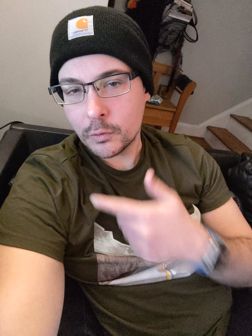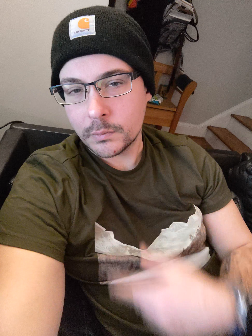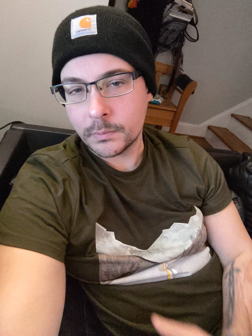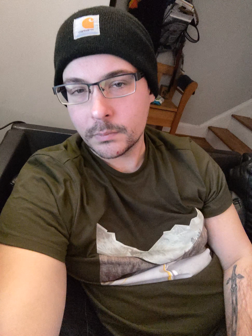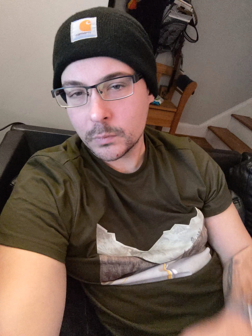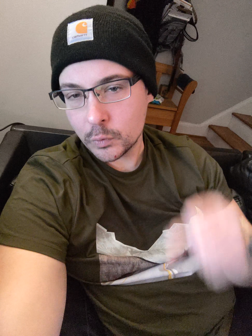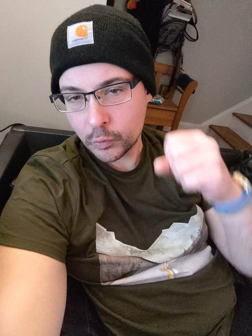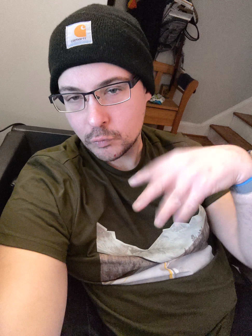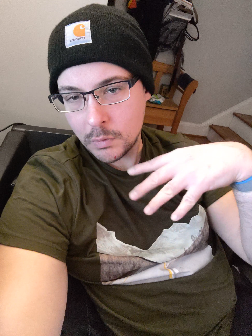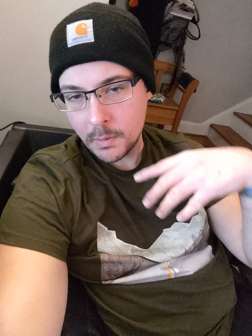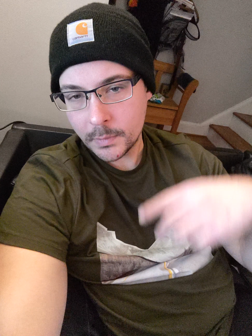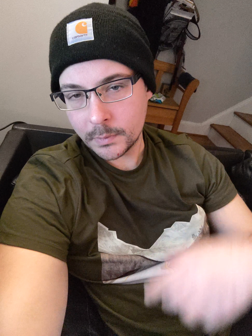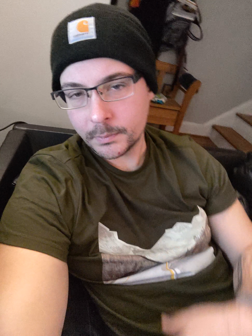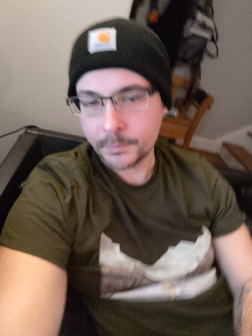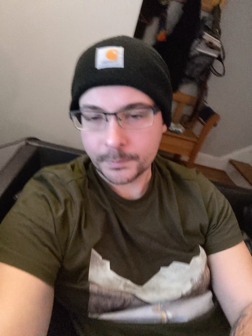drop